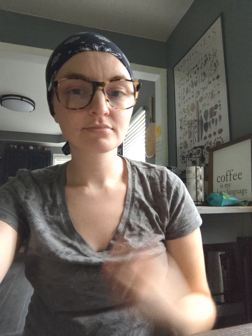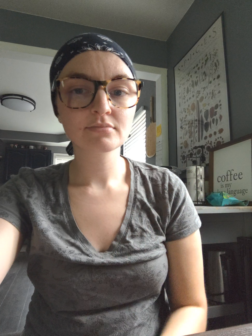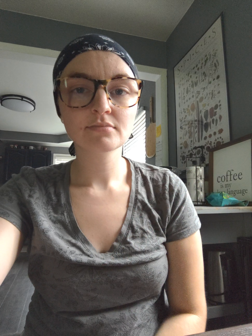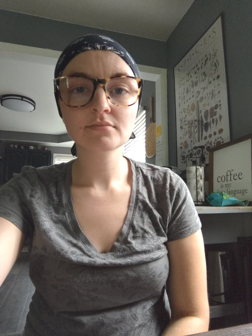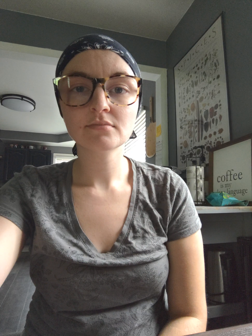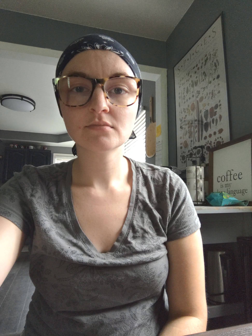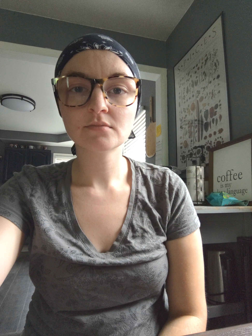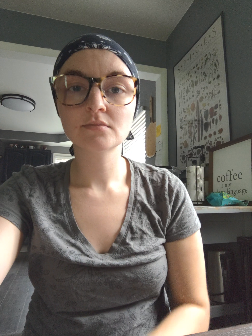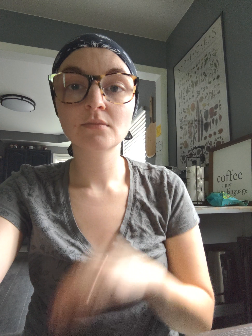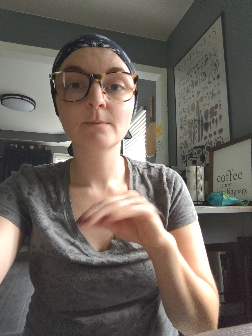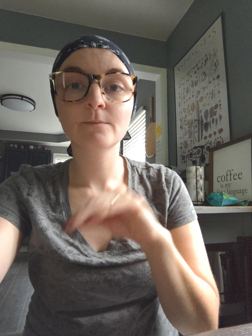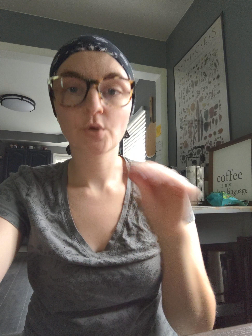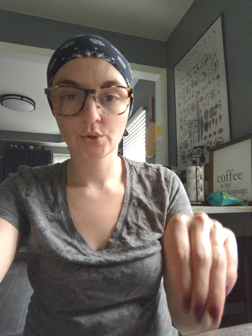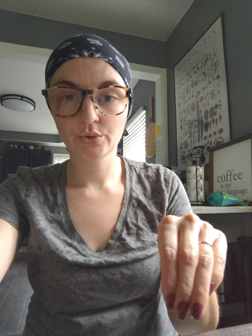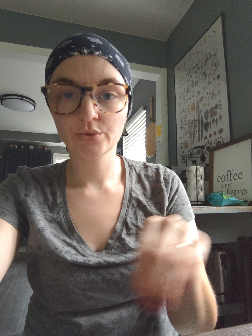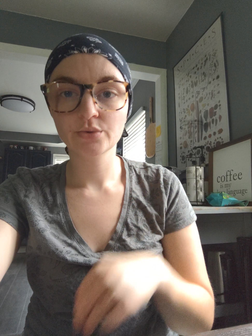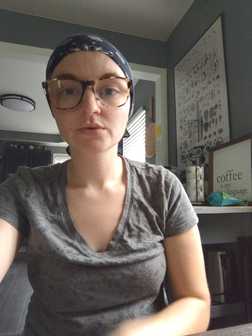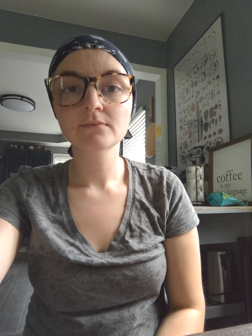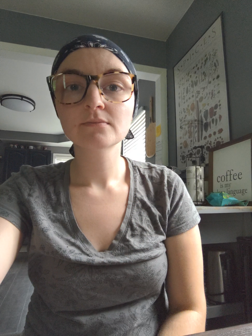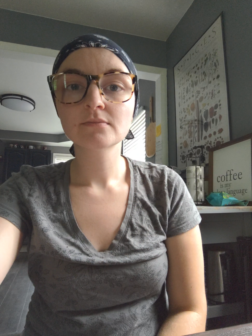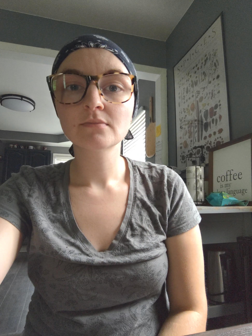put